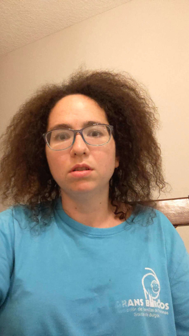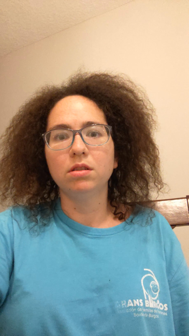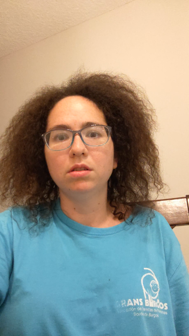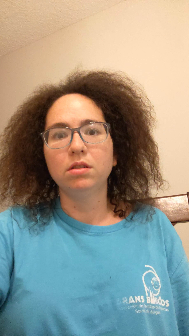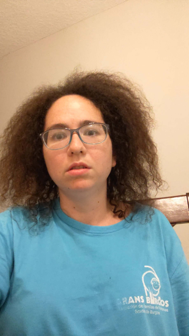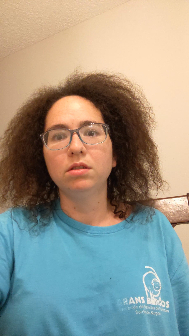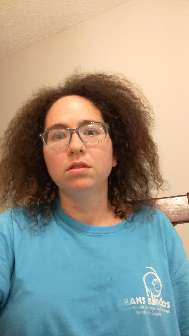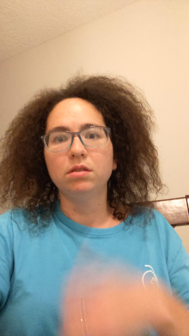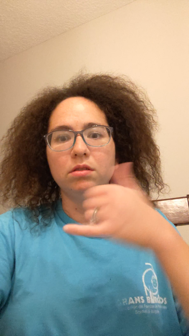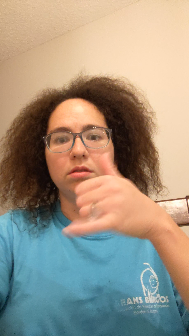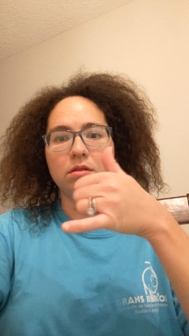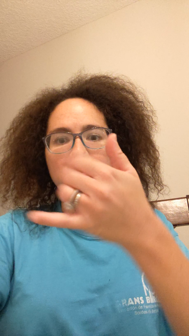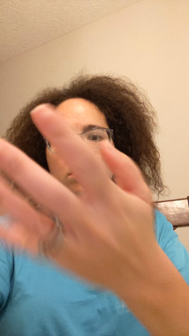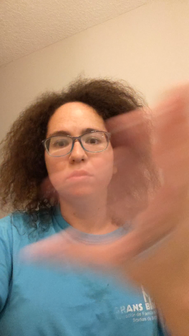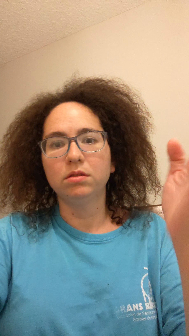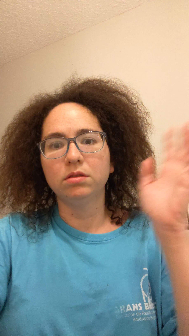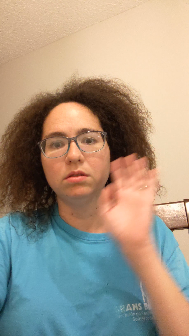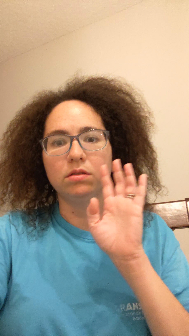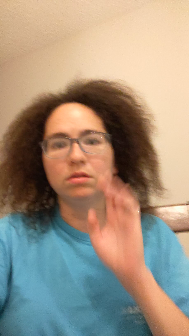playpen